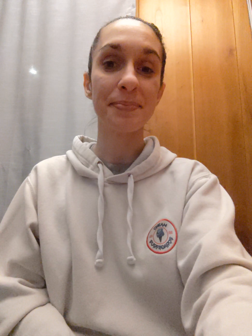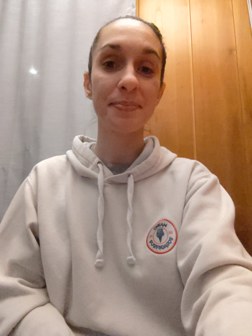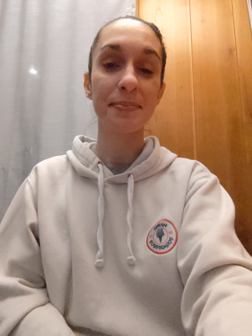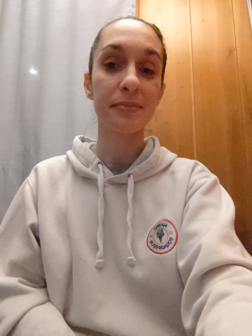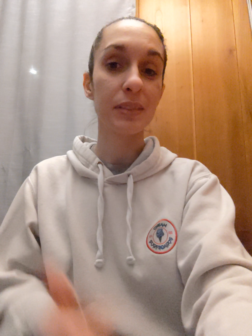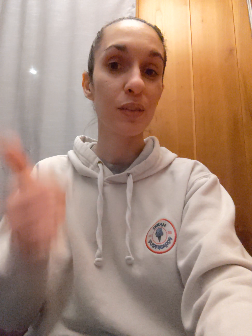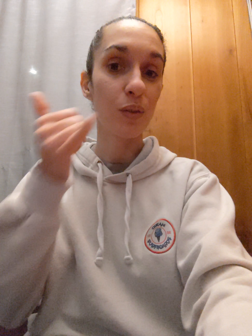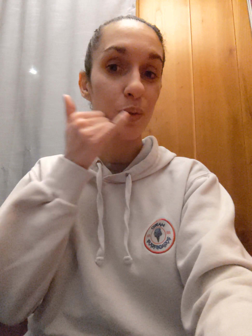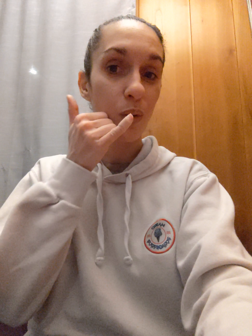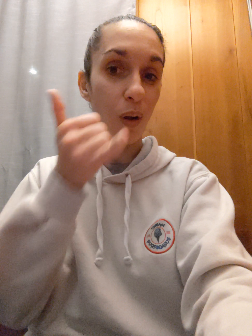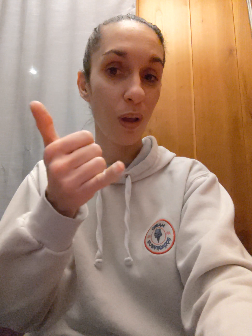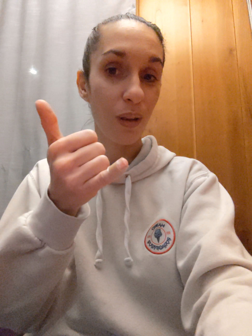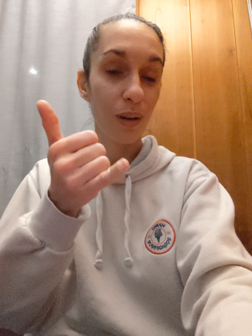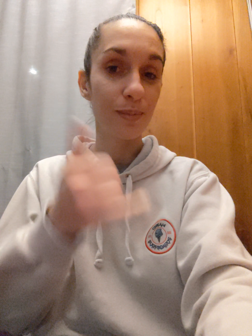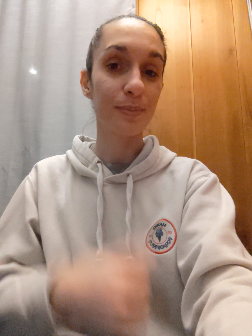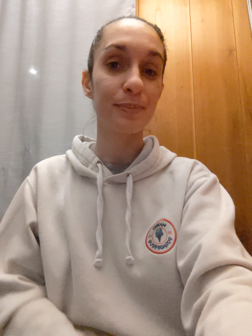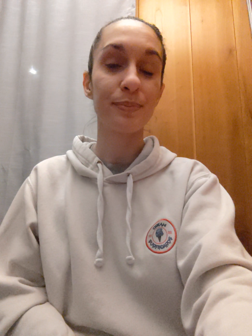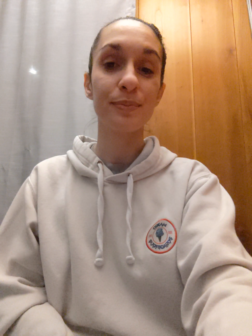call on the phone